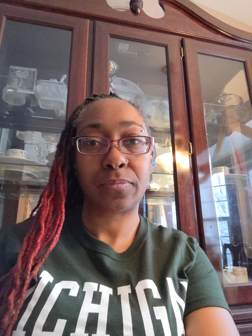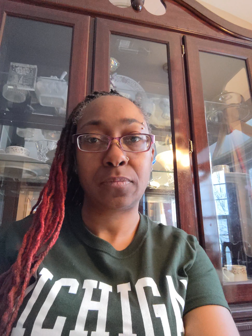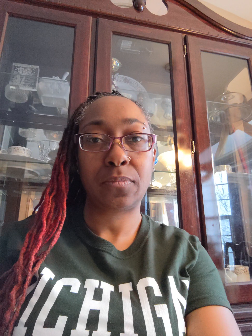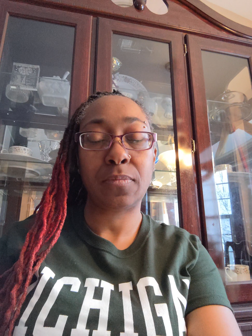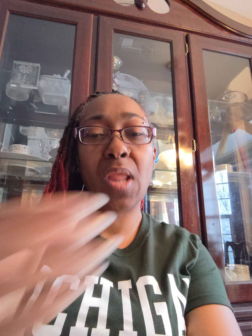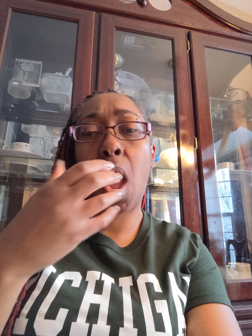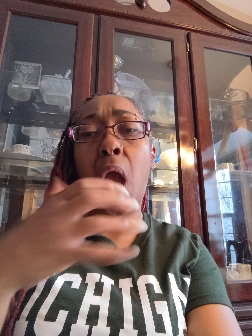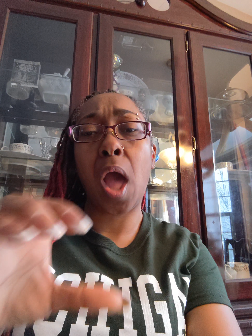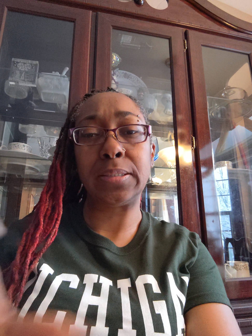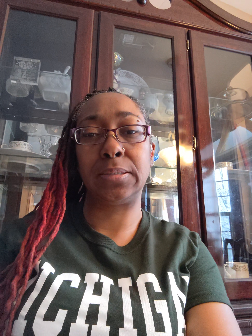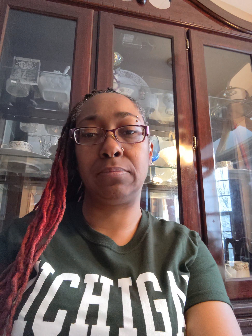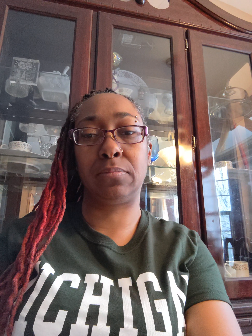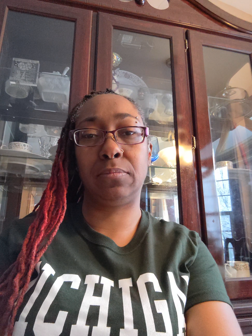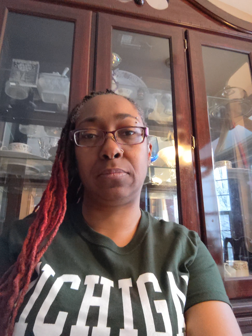hot